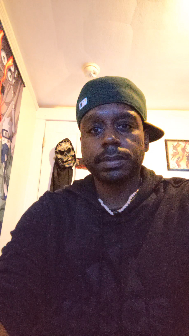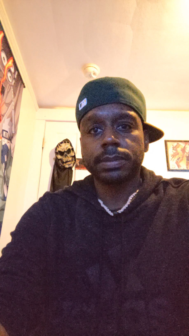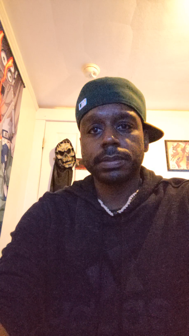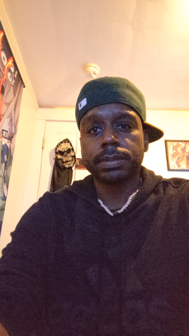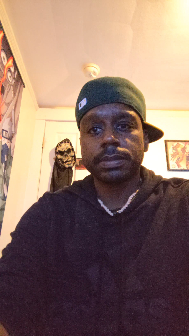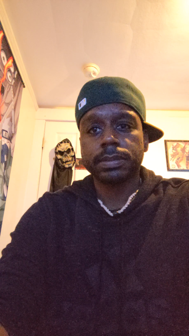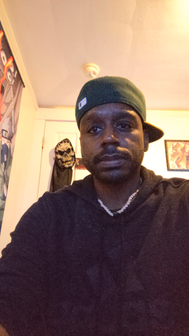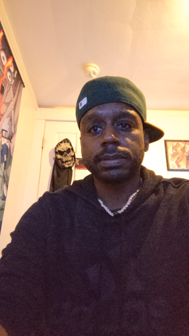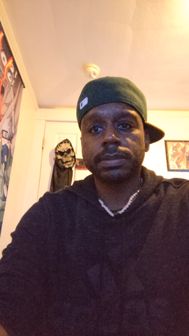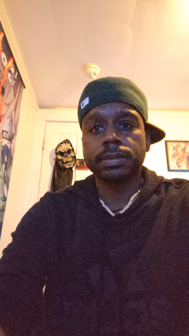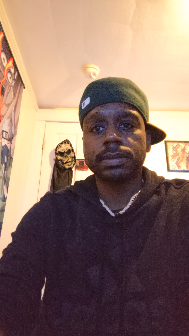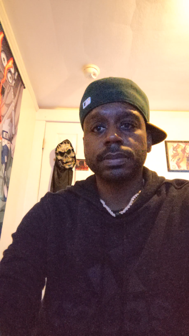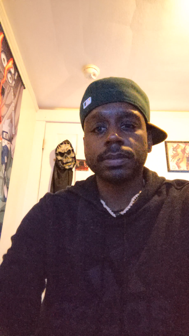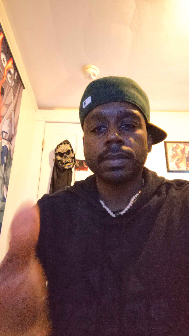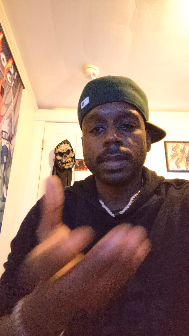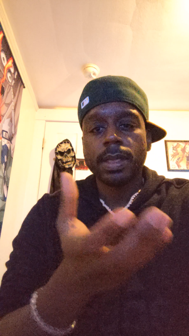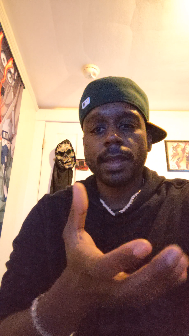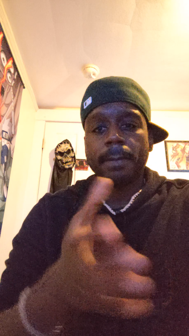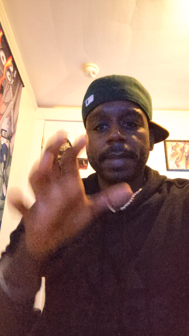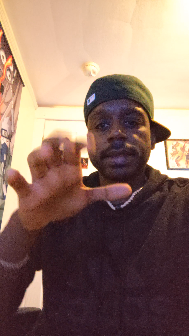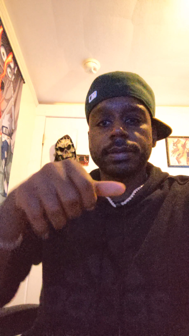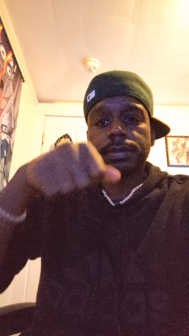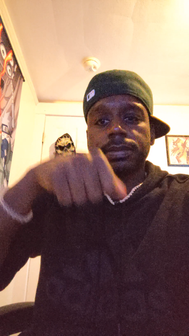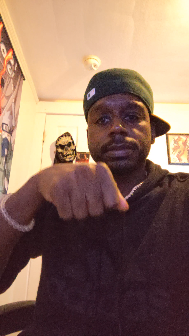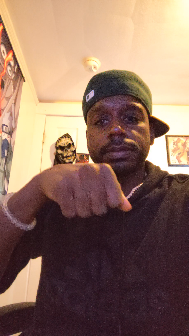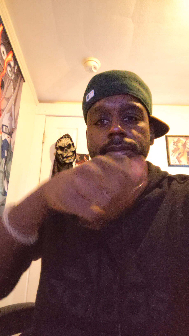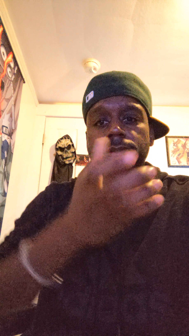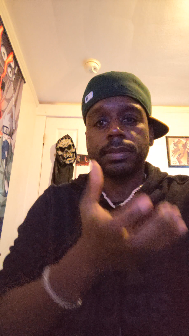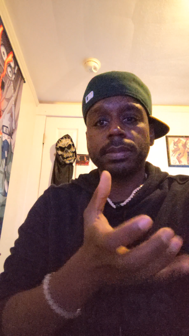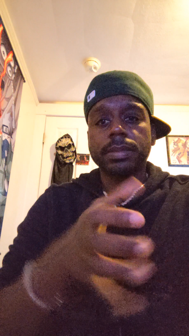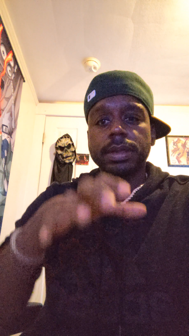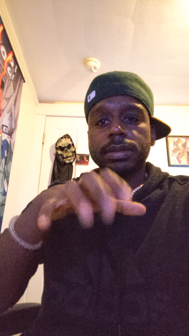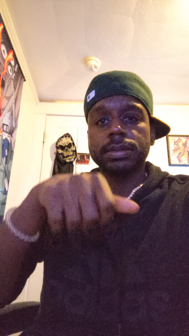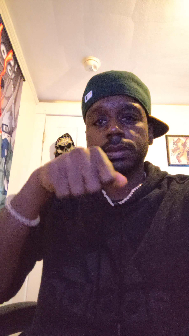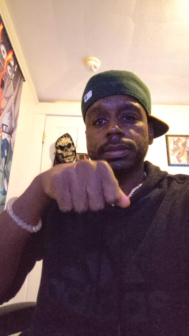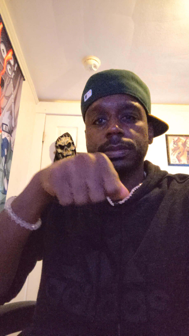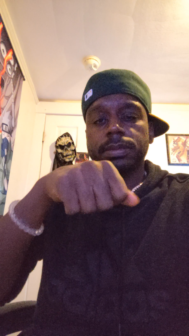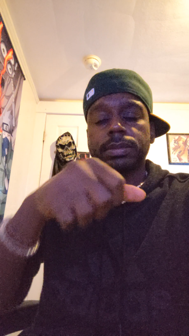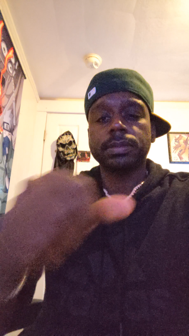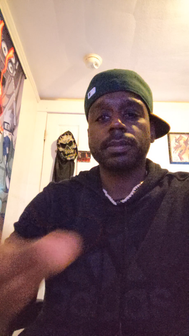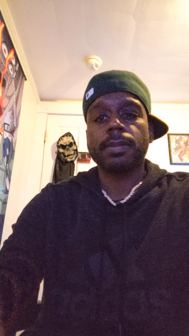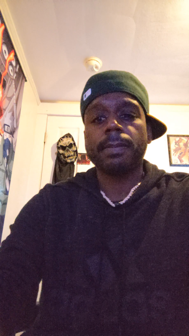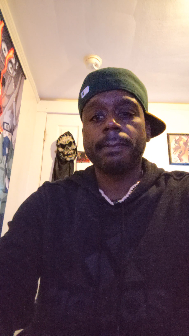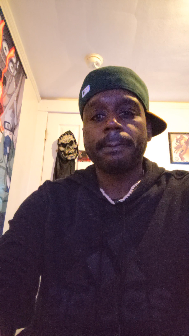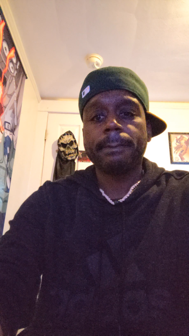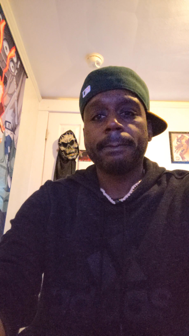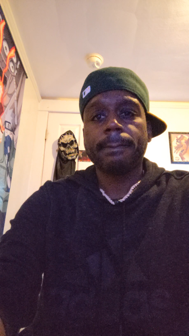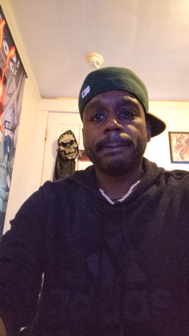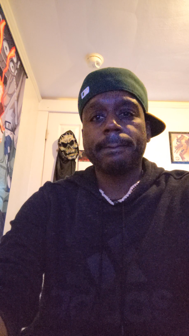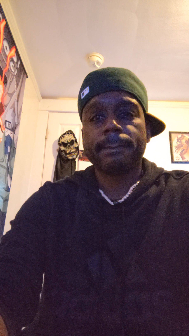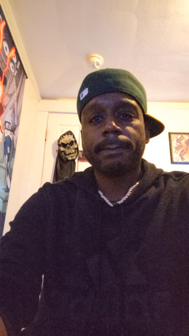bucket